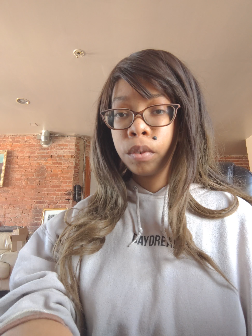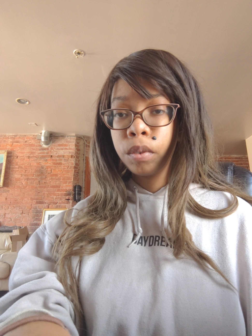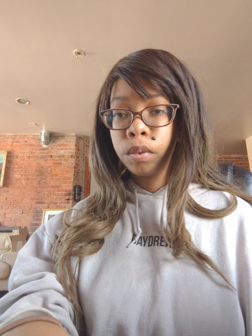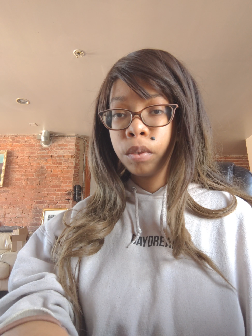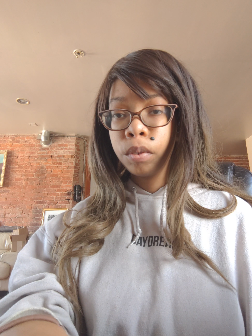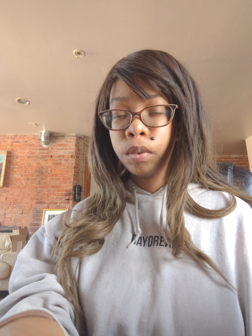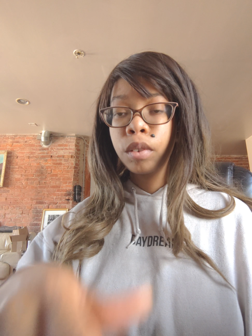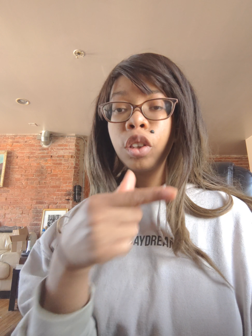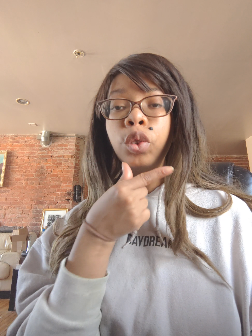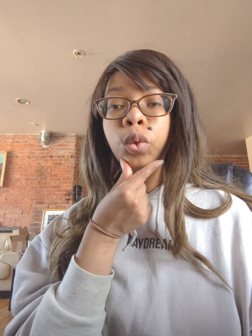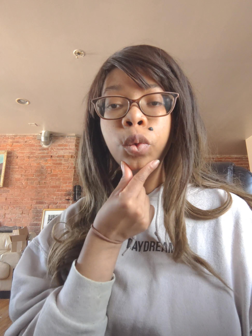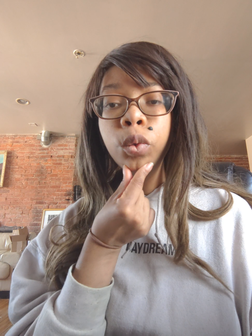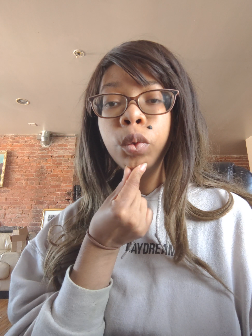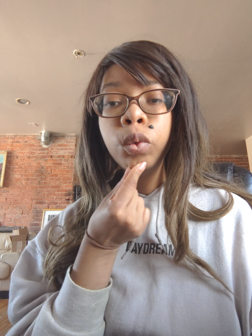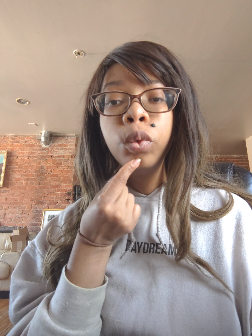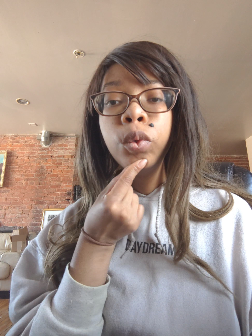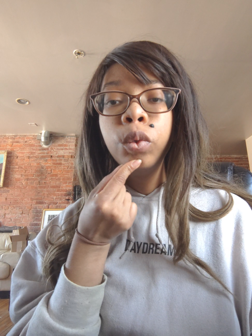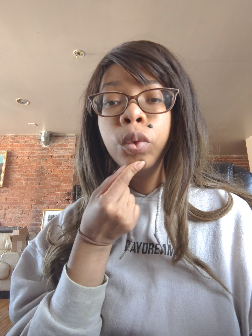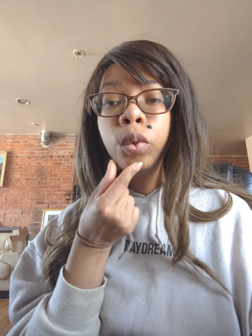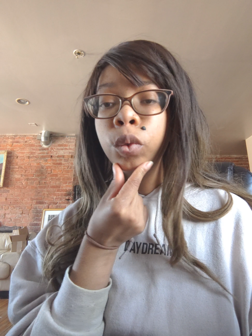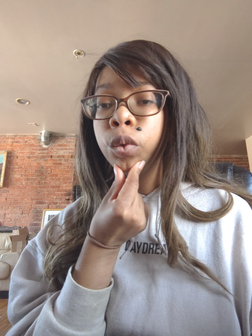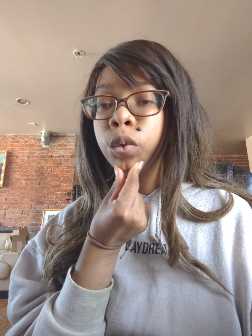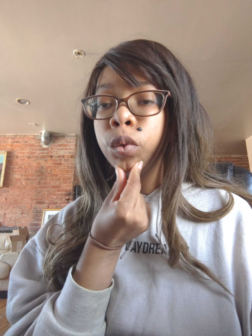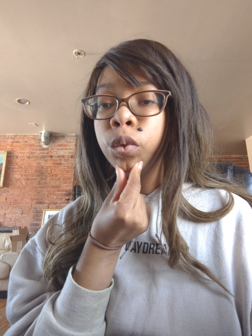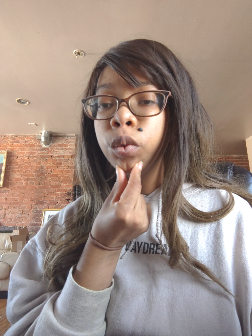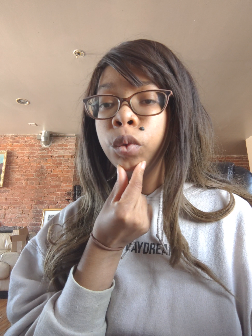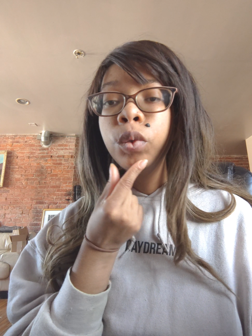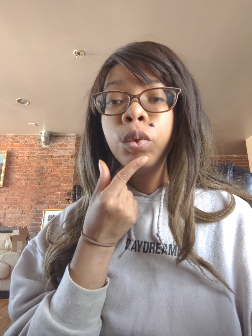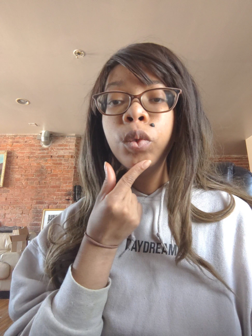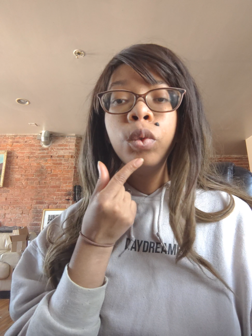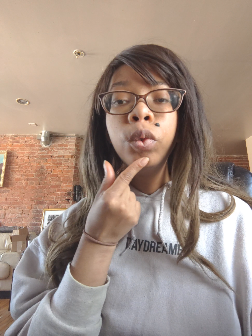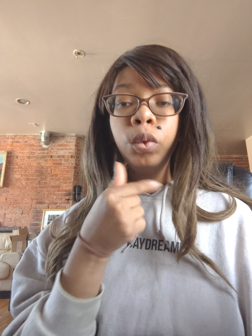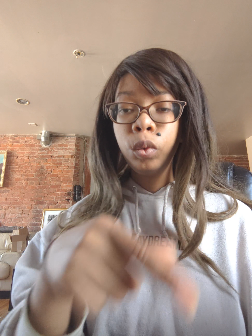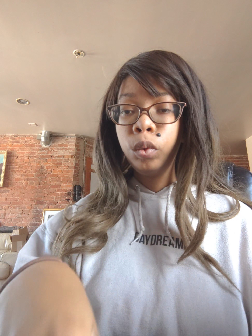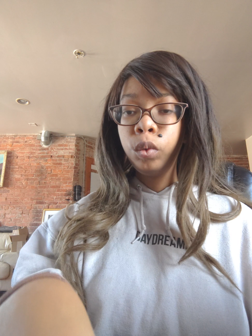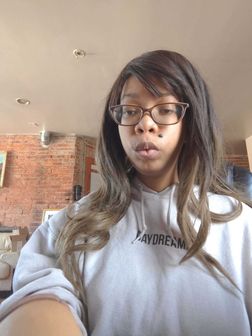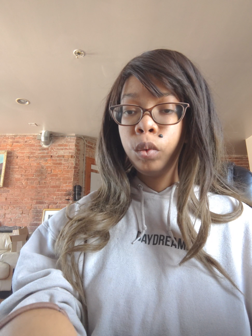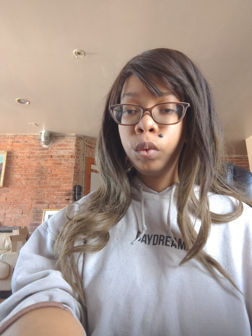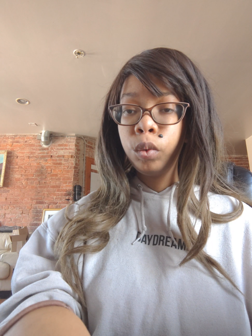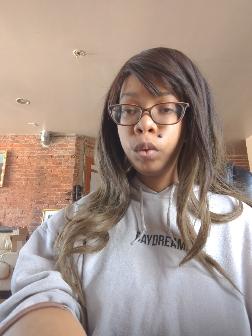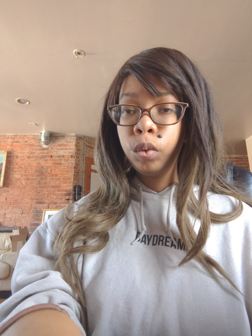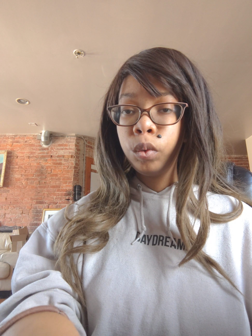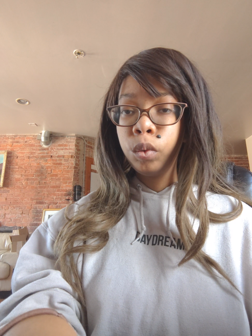chin